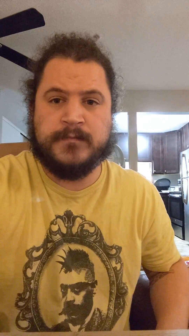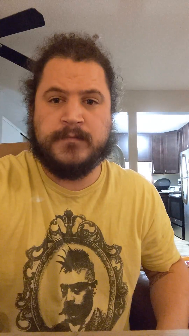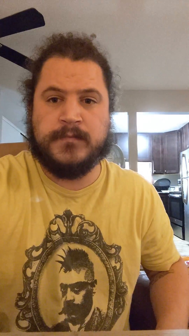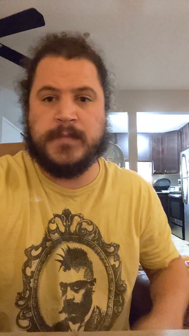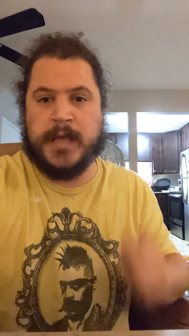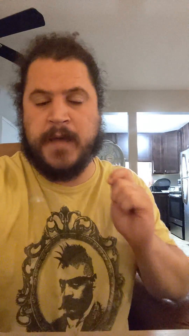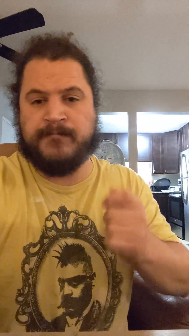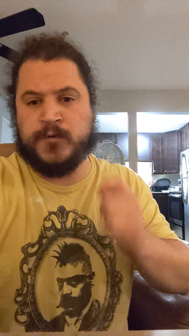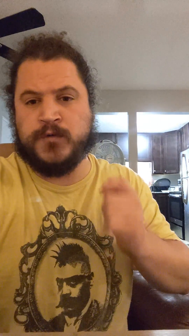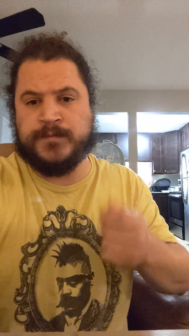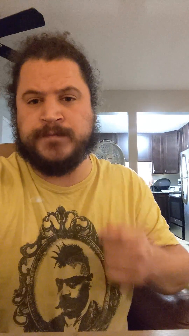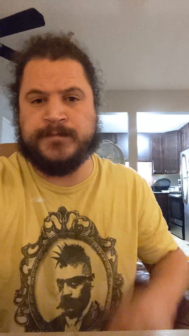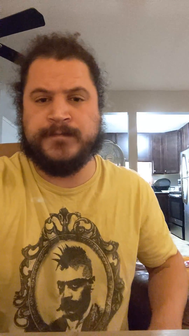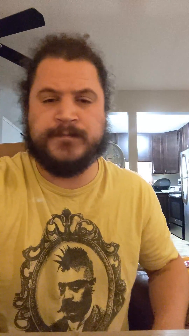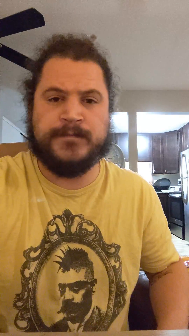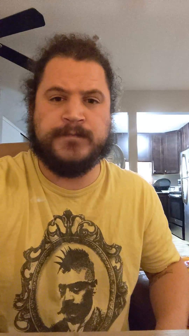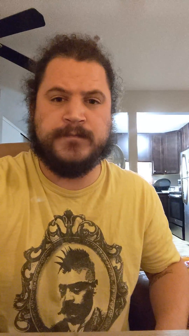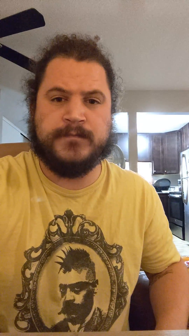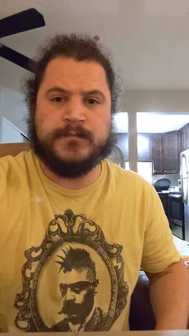hammer